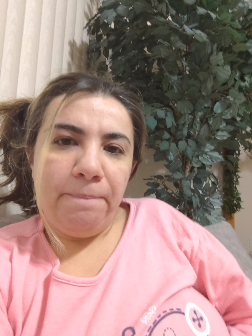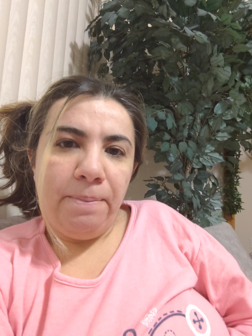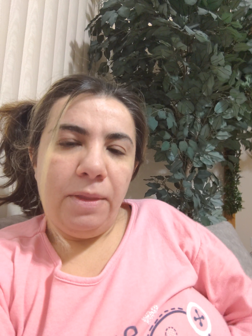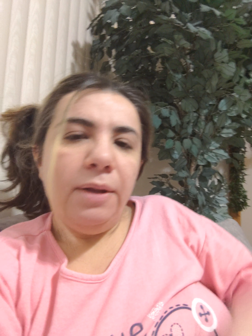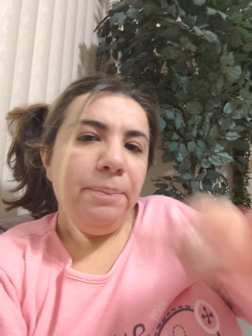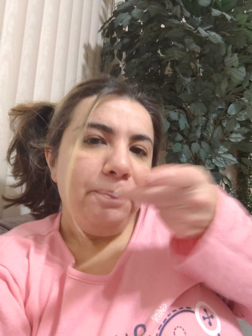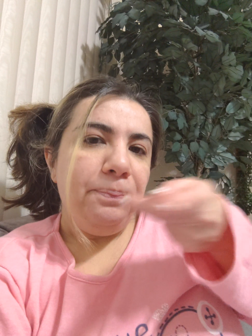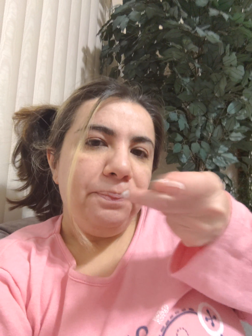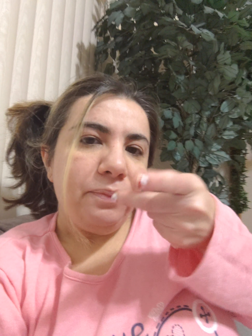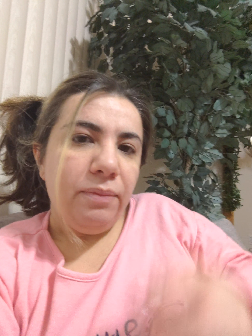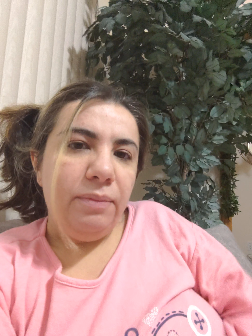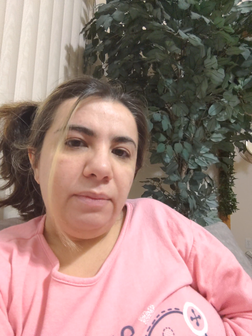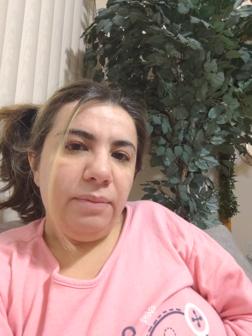pizza